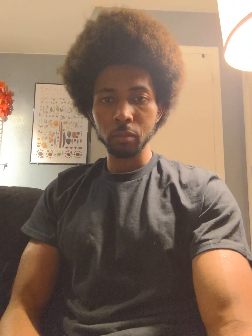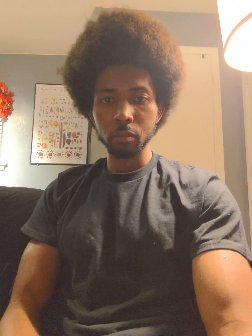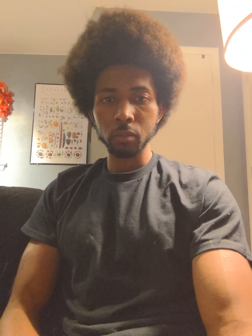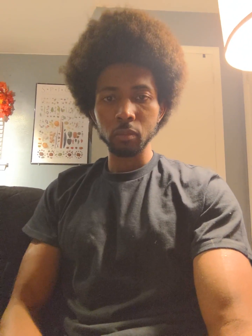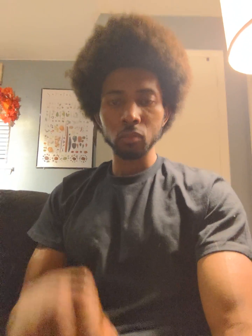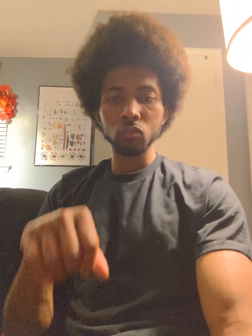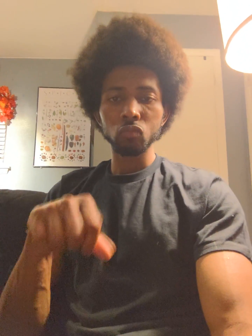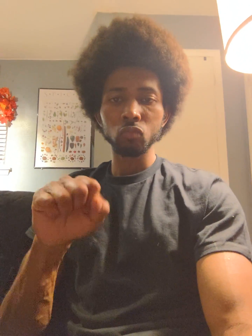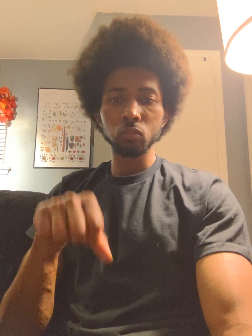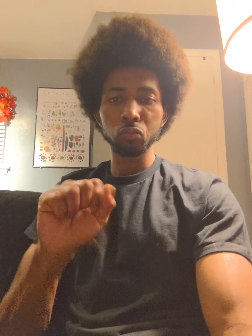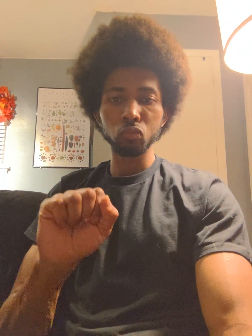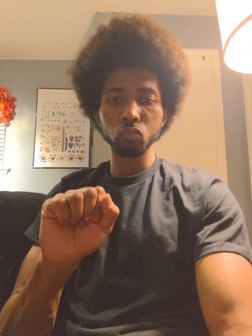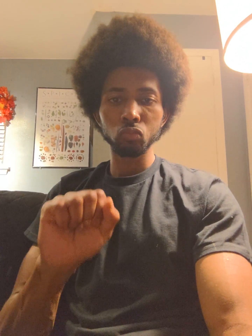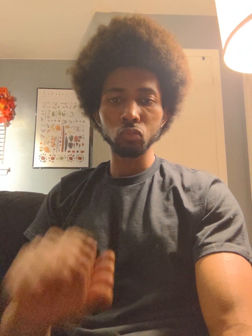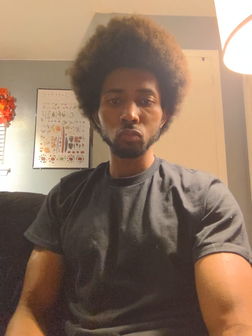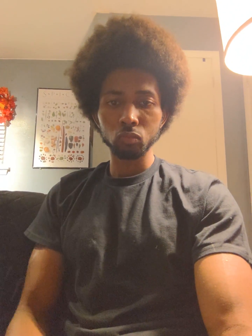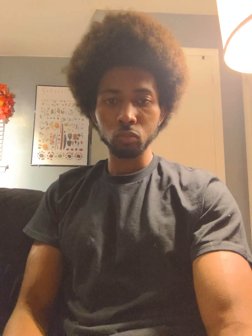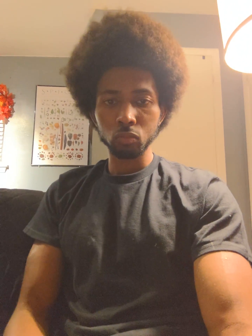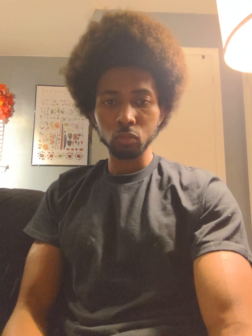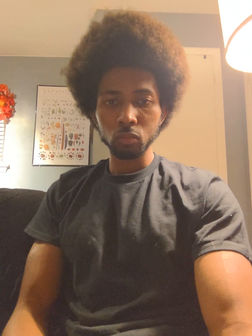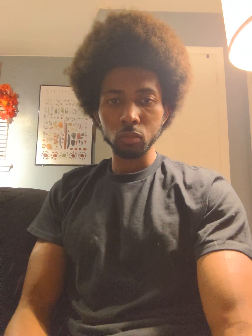motorcycle